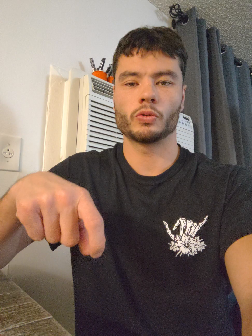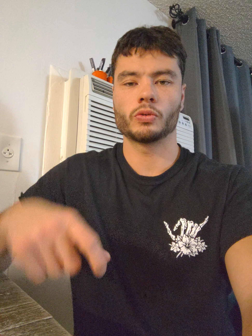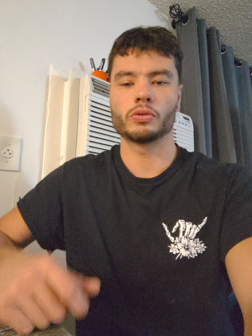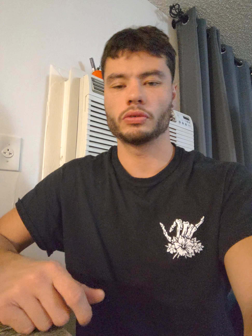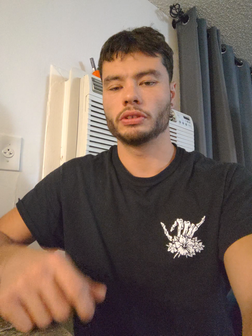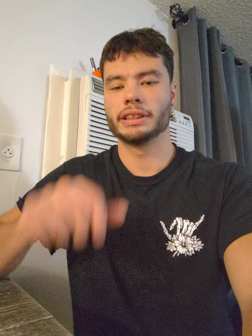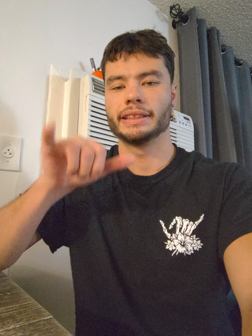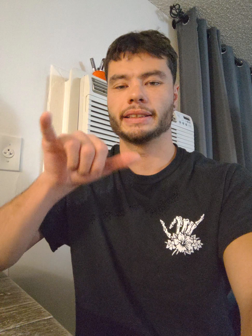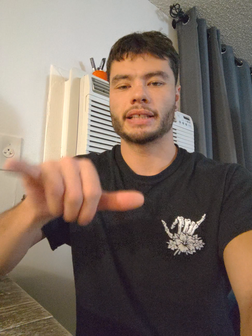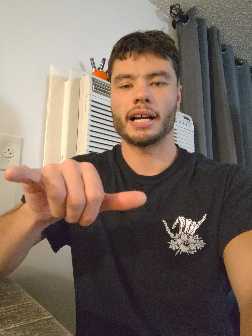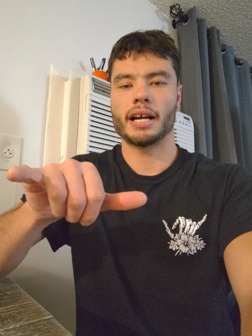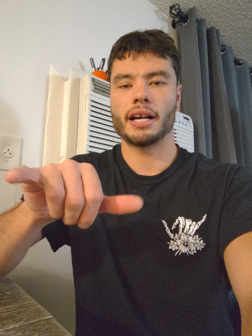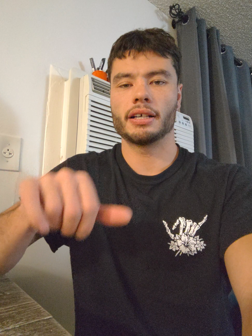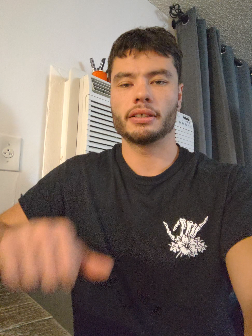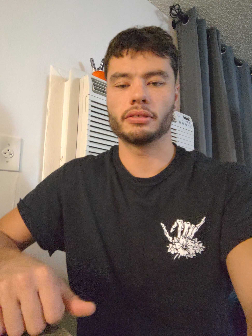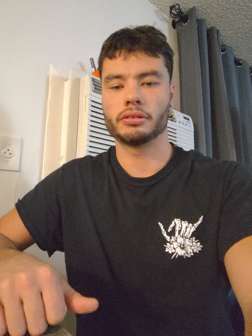stay